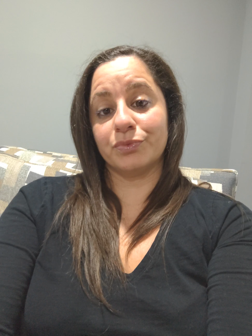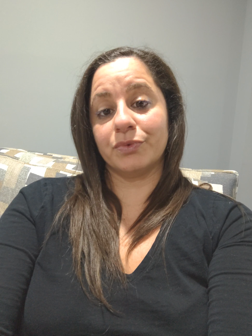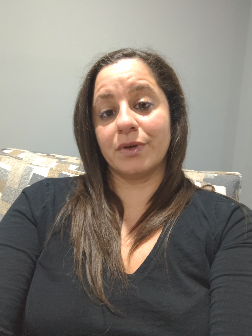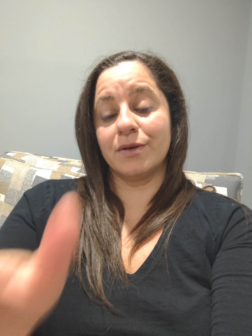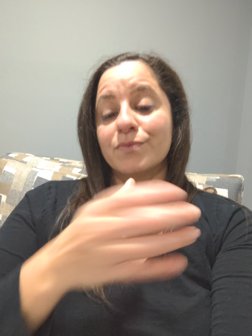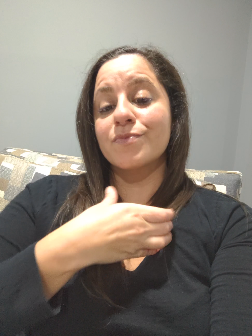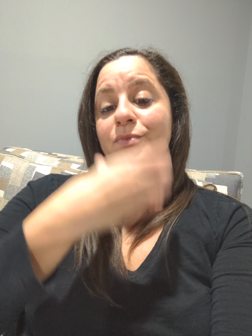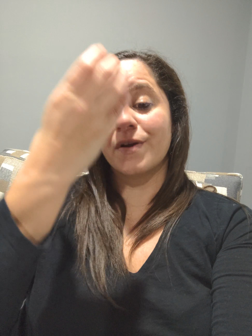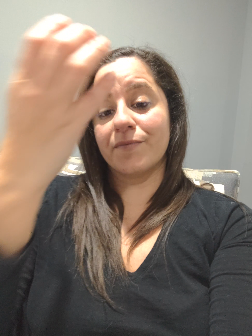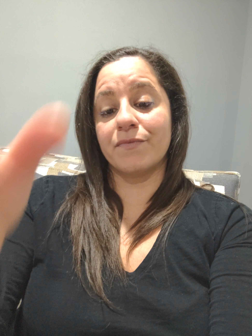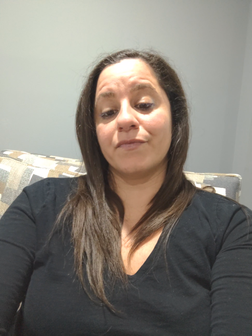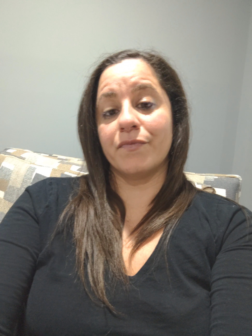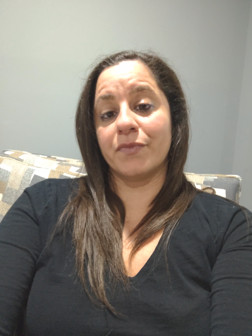giraffe